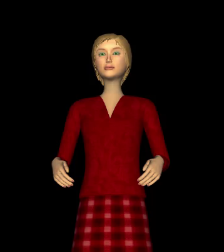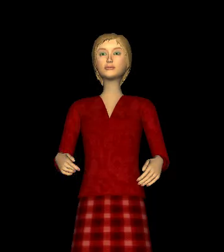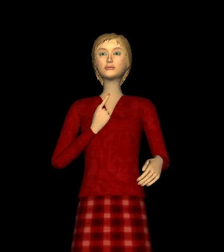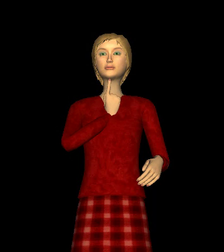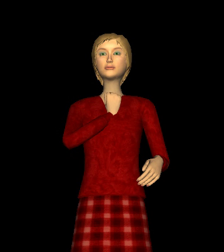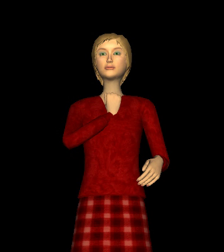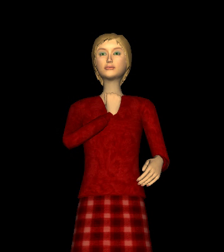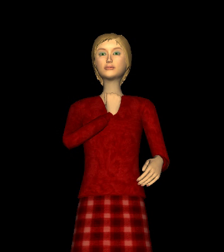يونيو